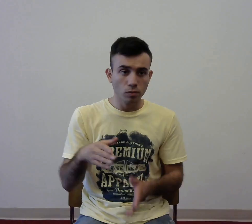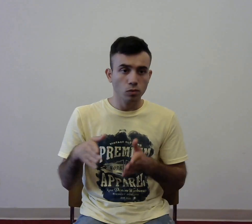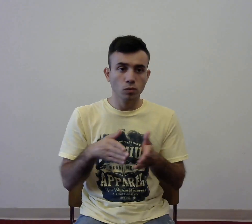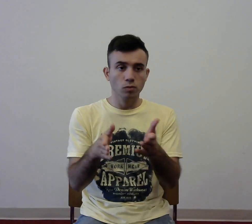yol